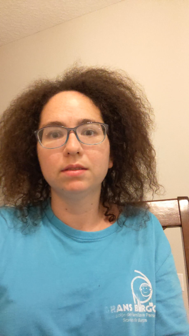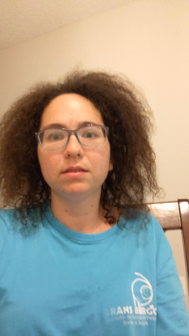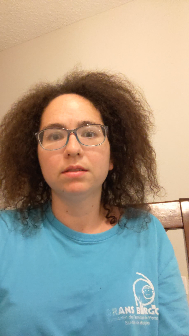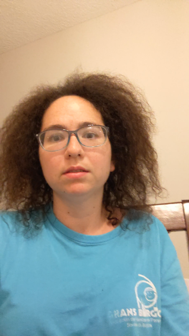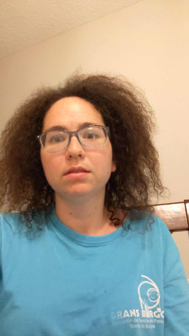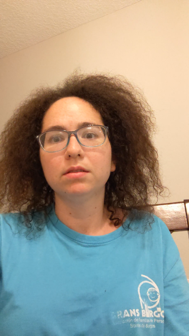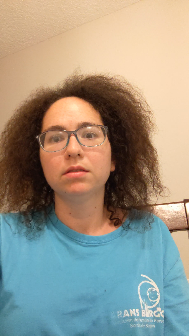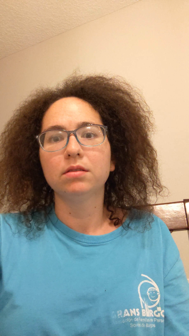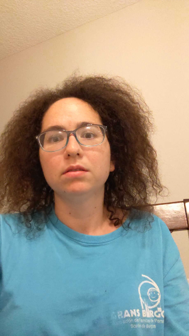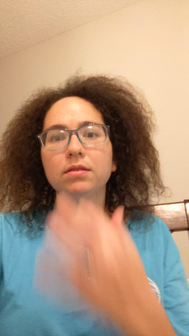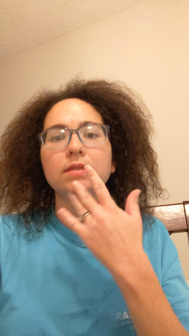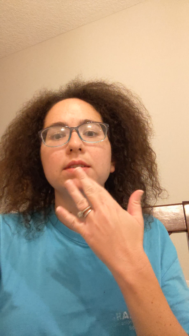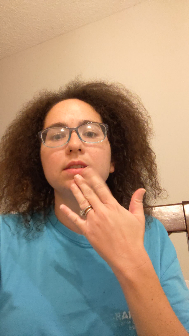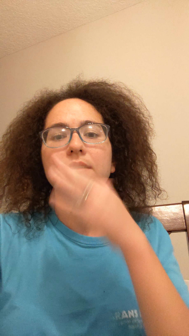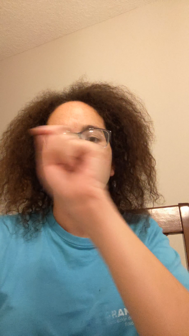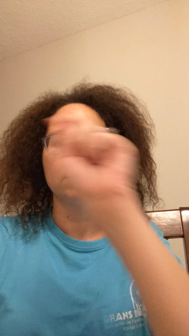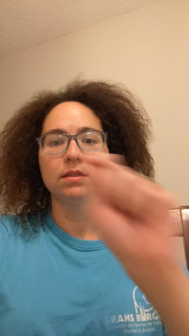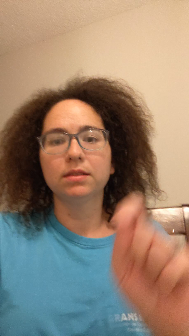crayon